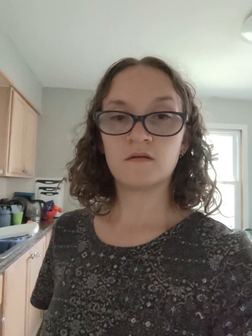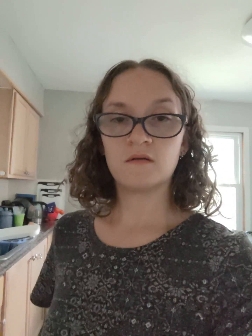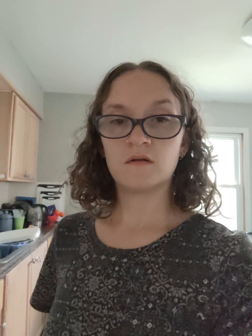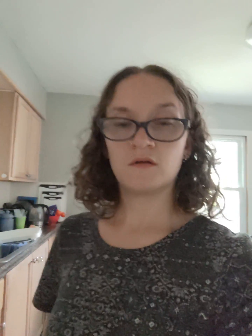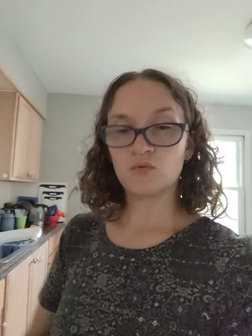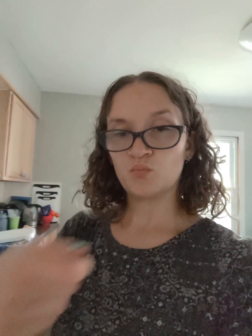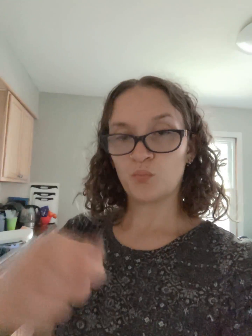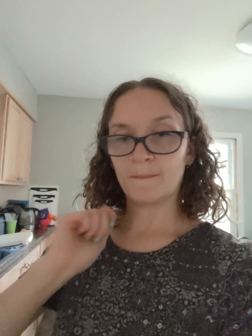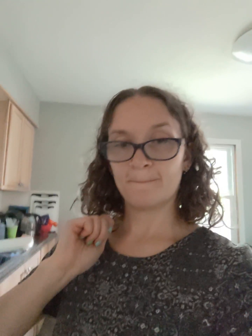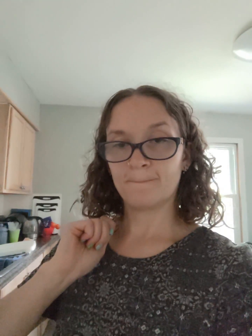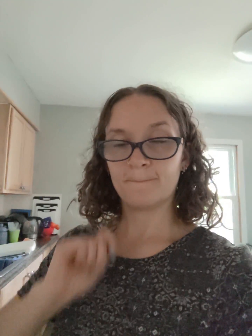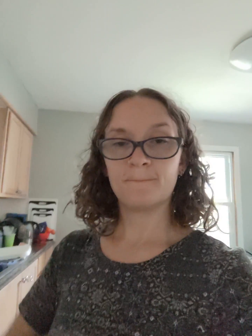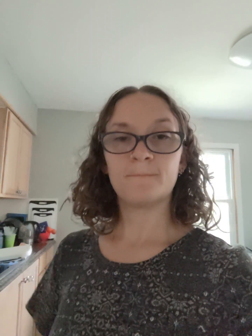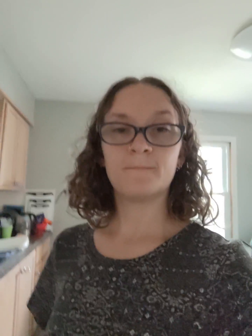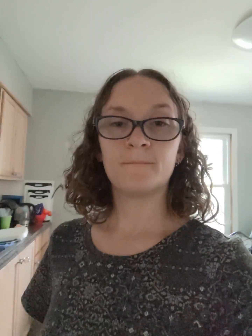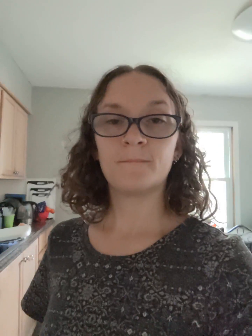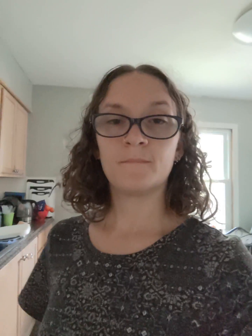rip